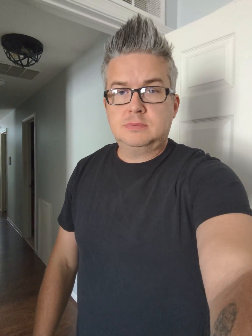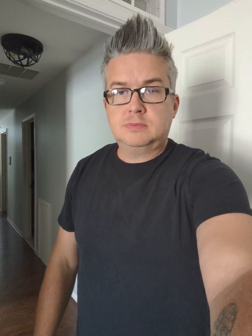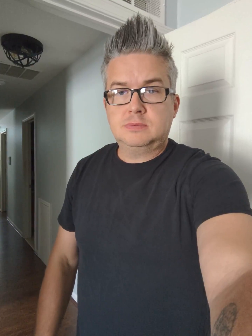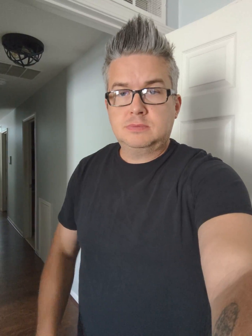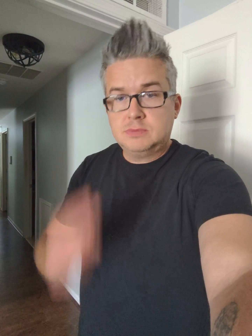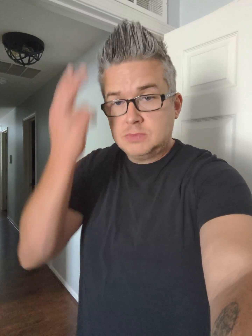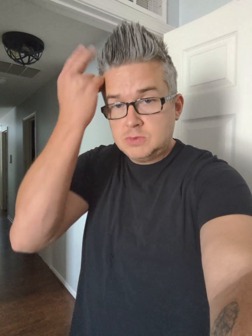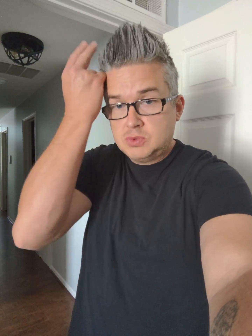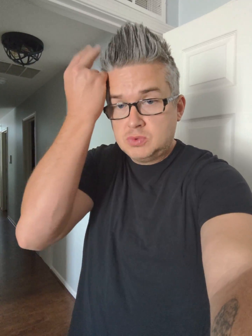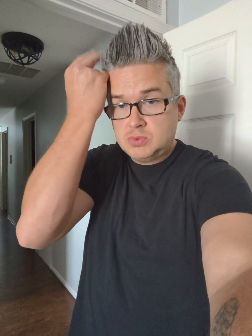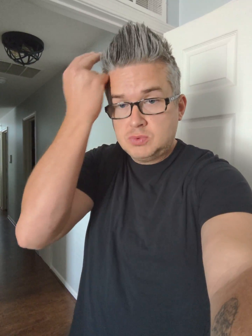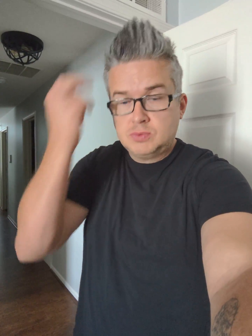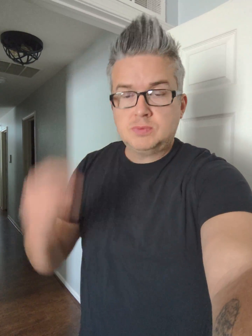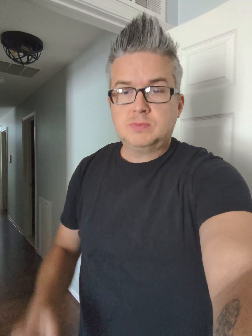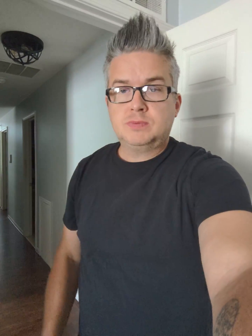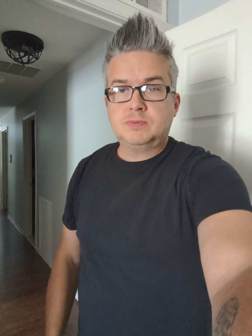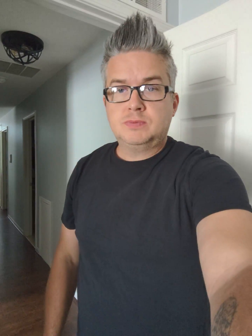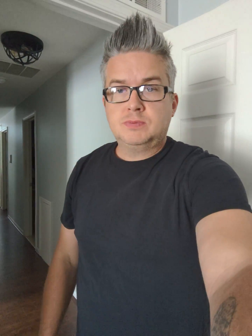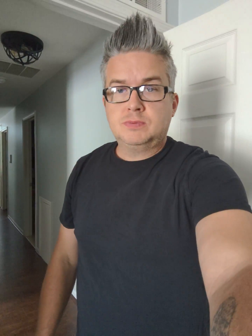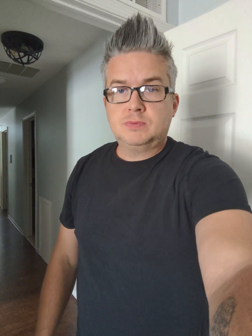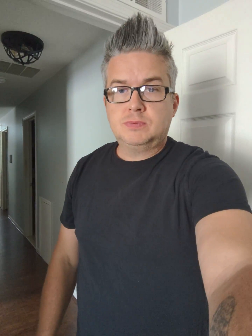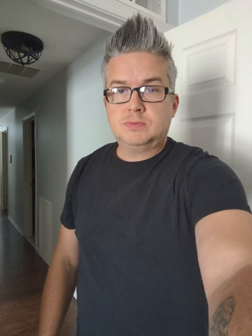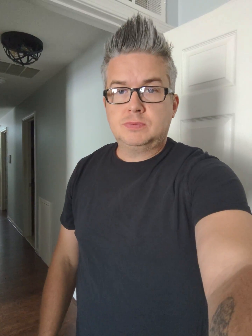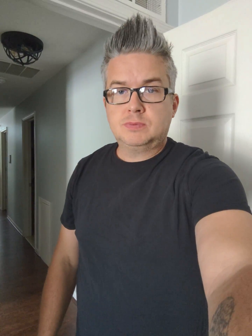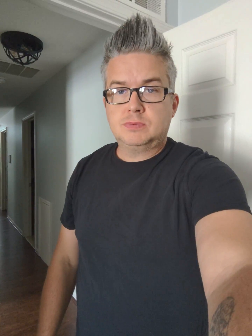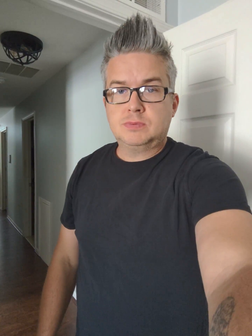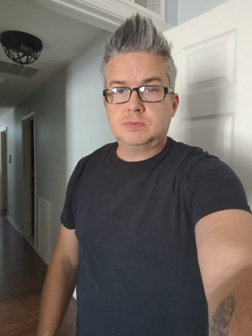rabbit